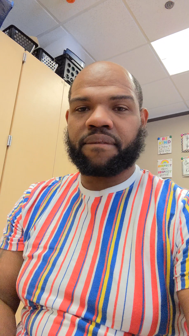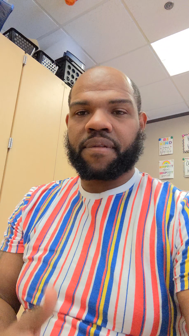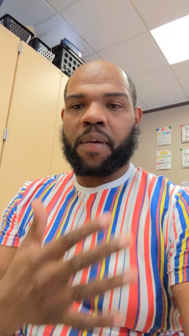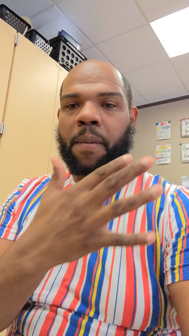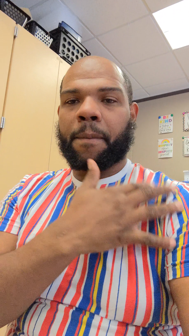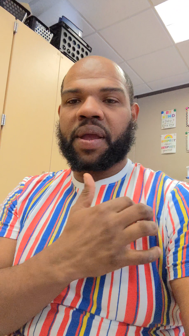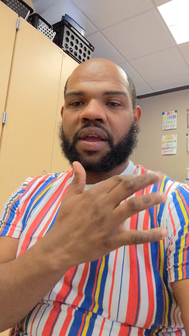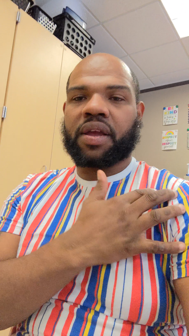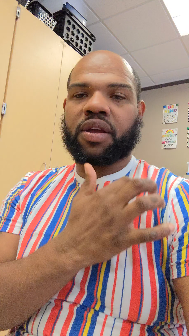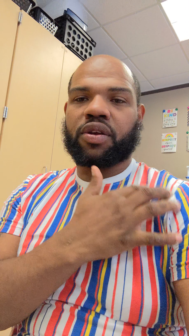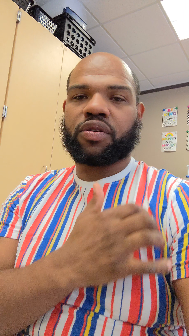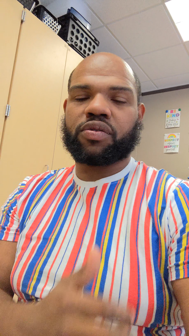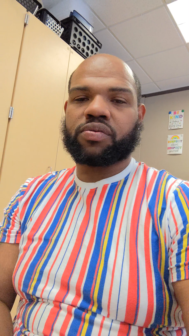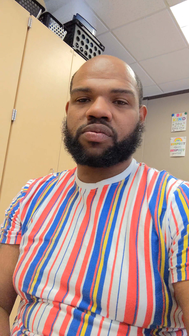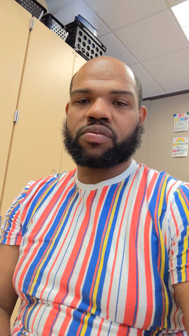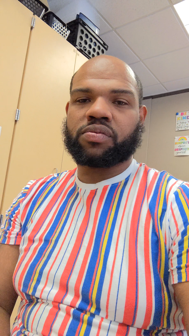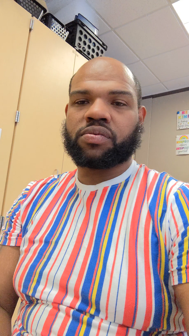bear